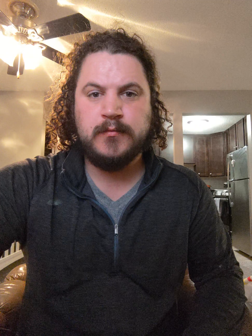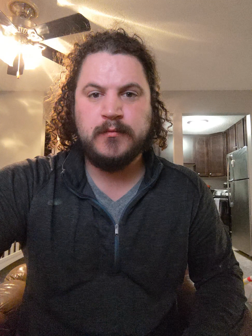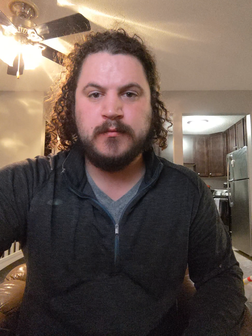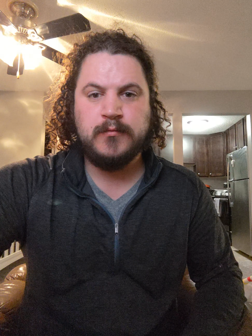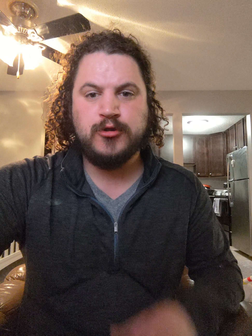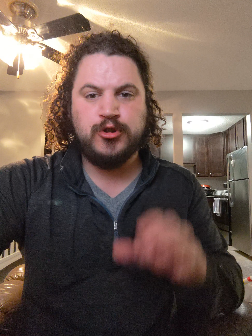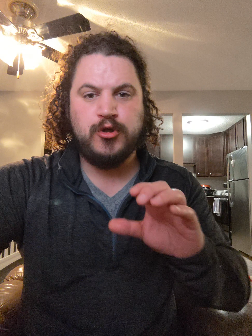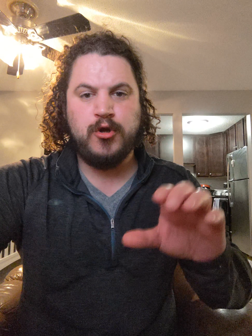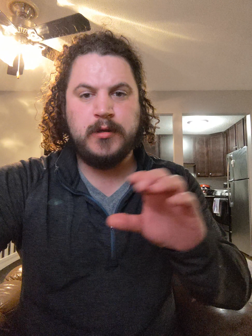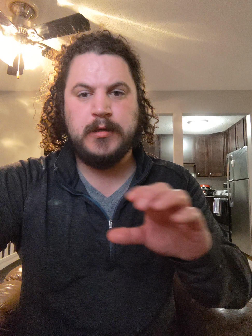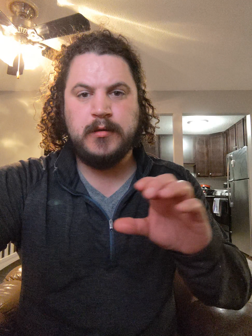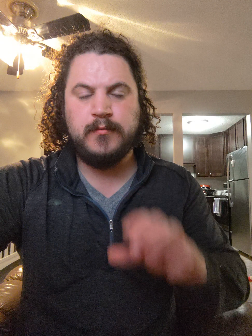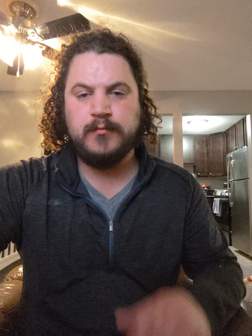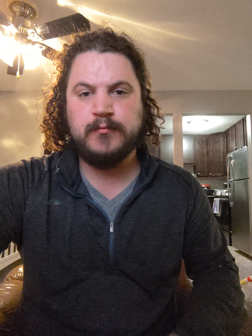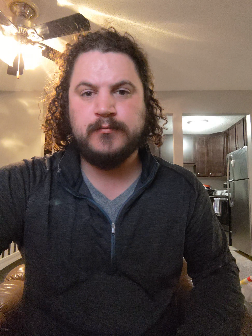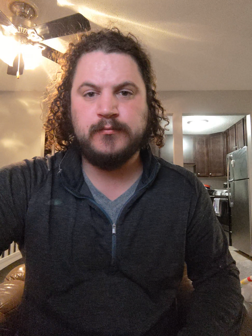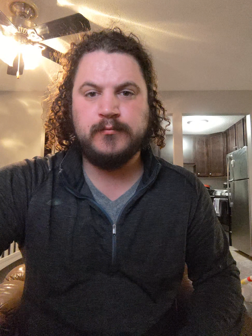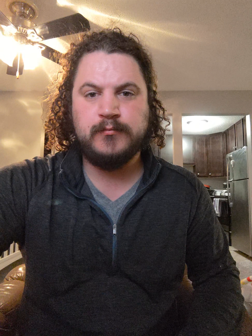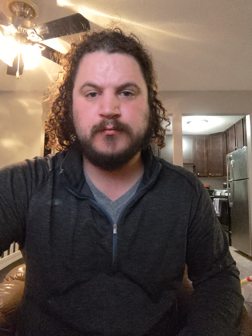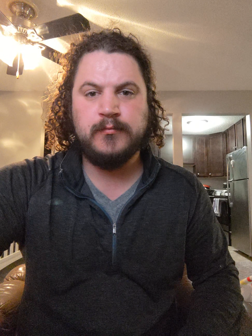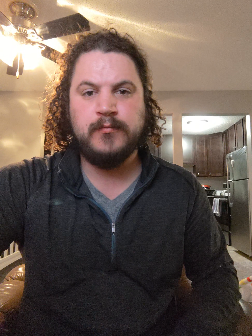chocolate